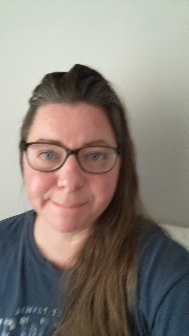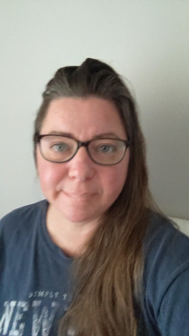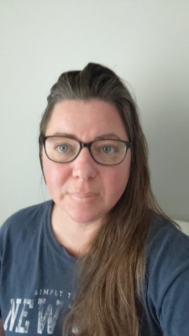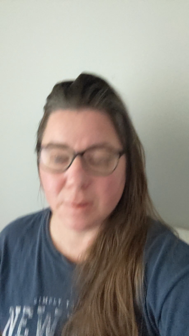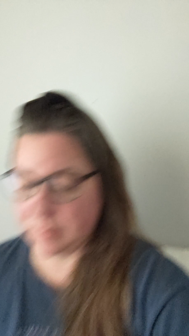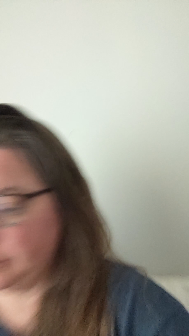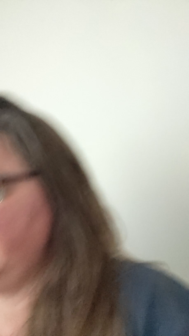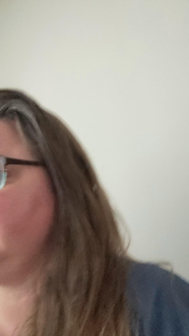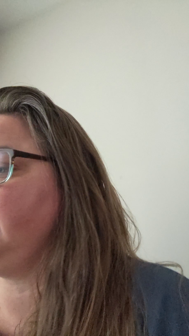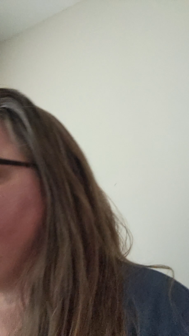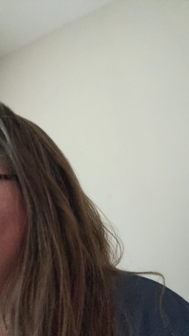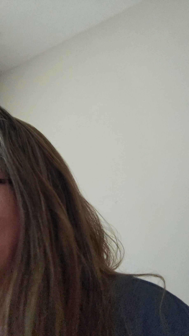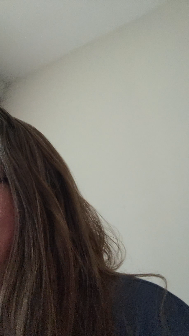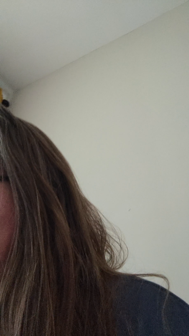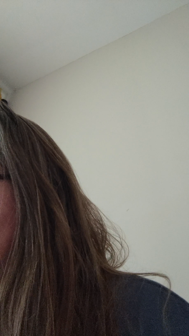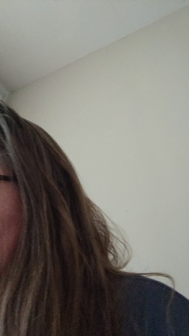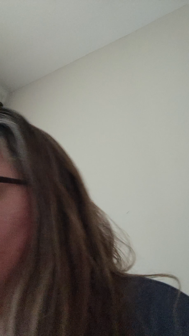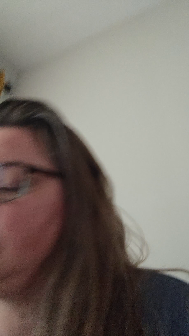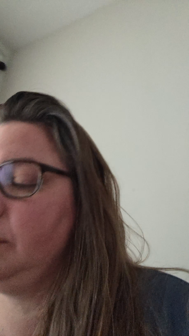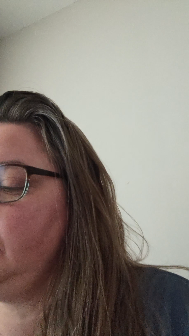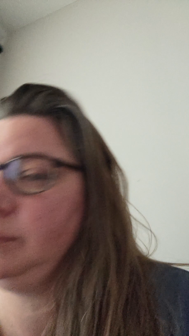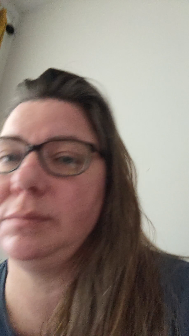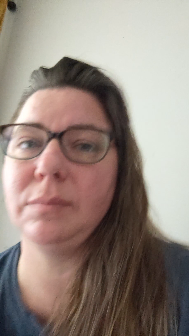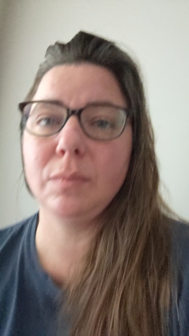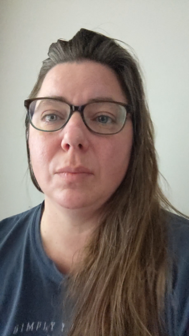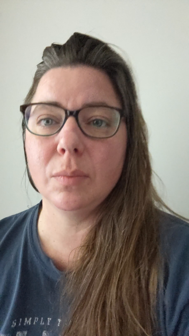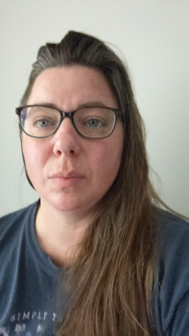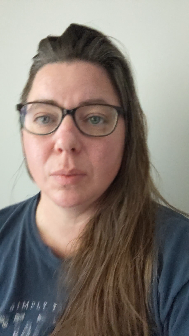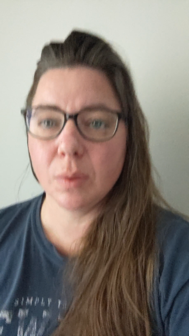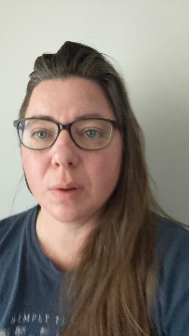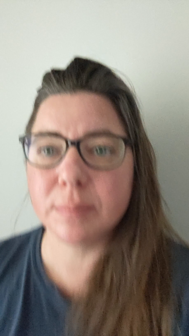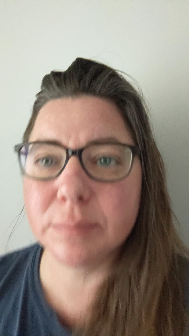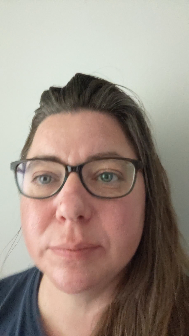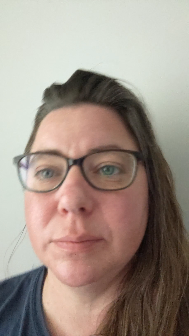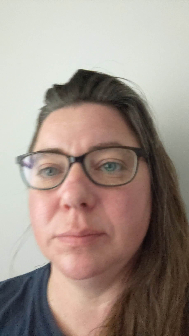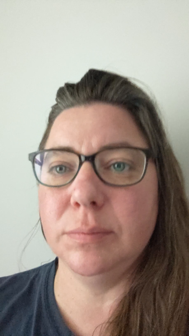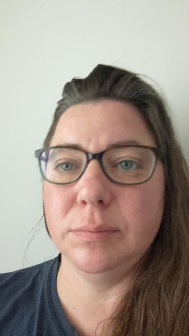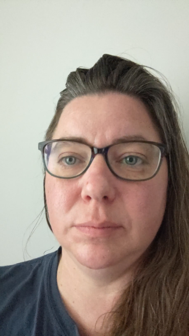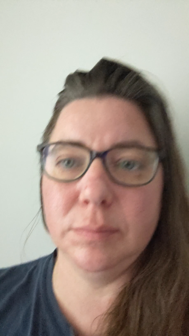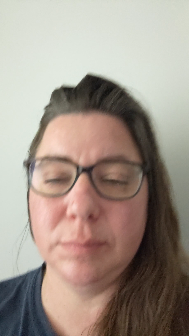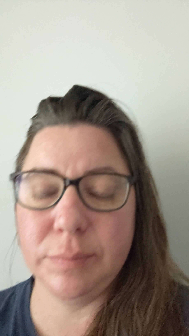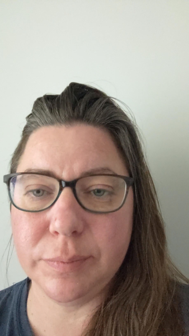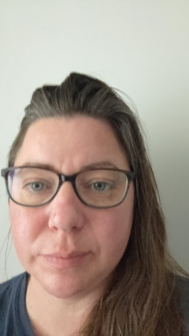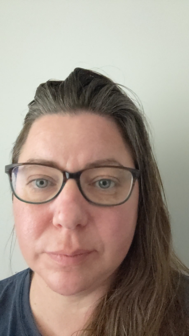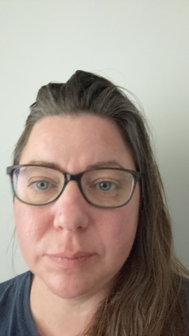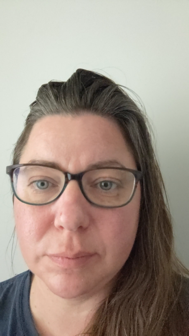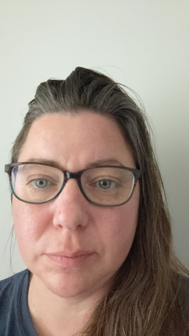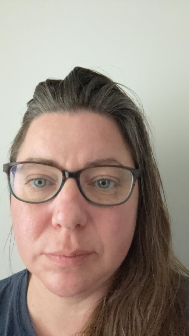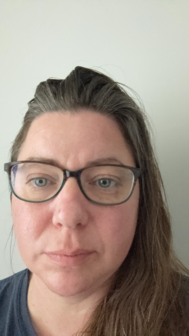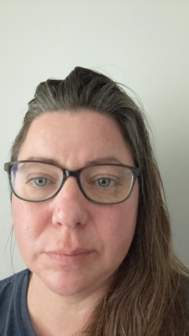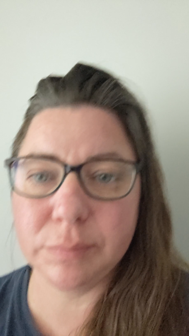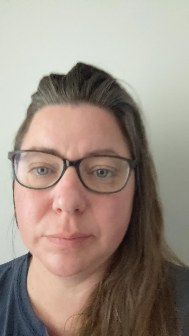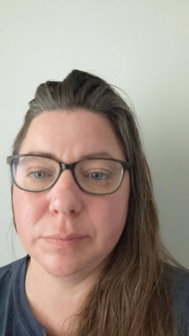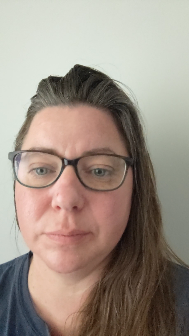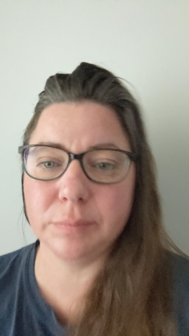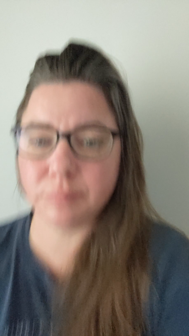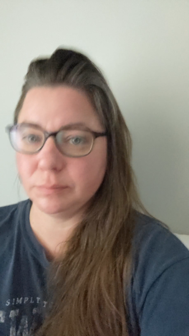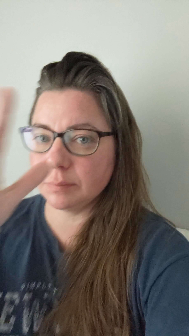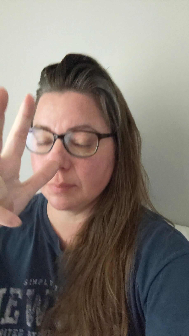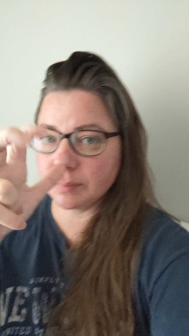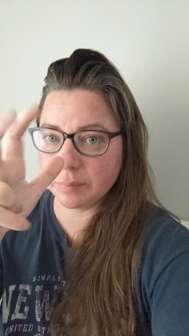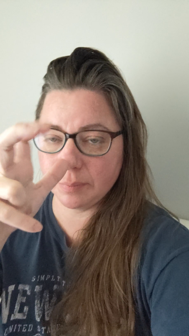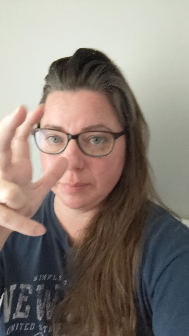ant